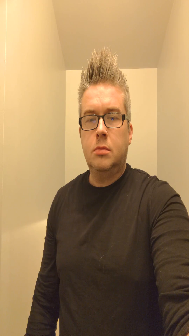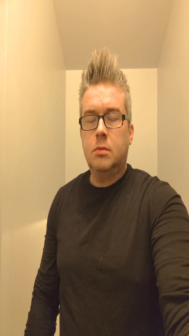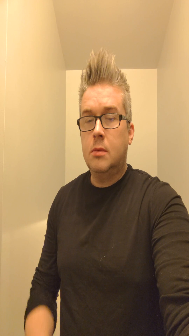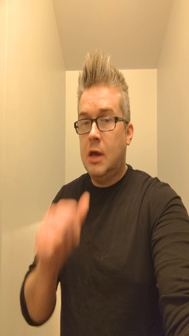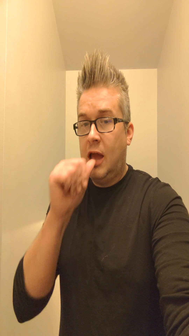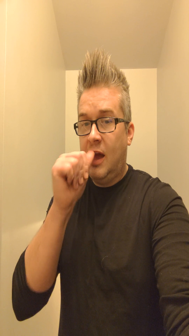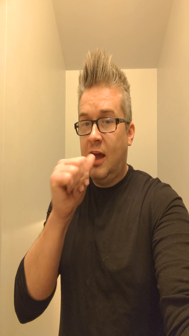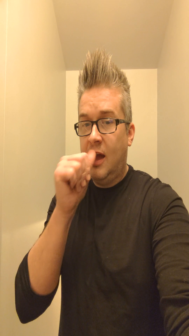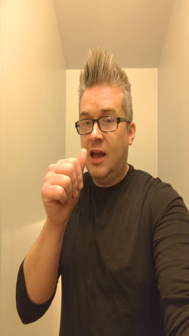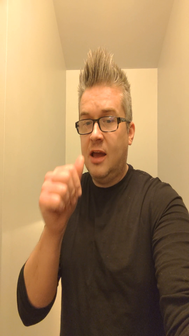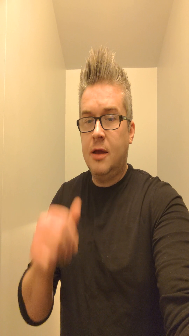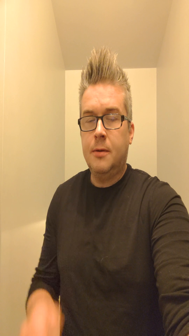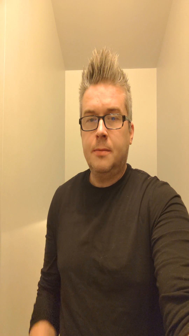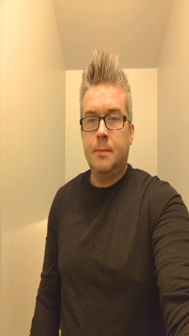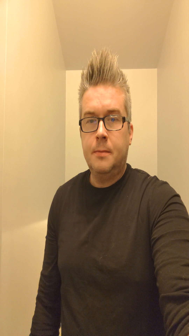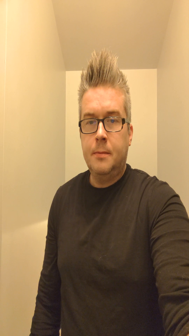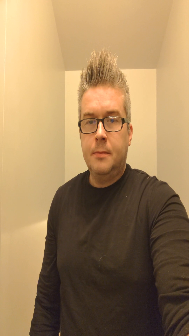nuts